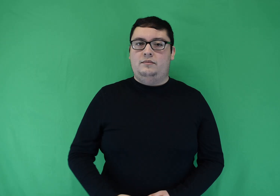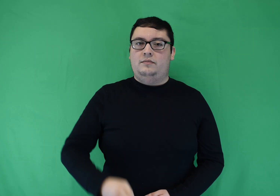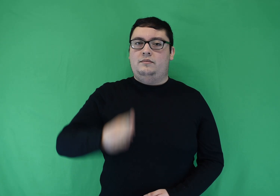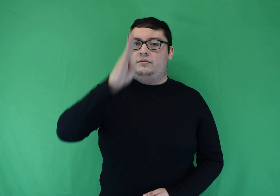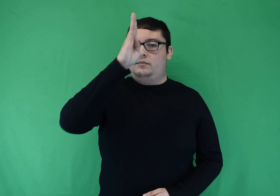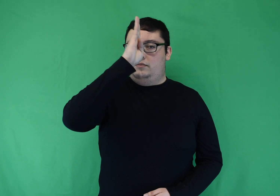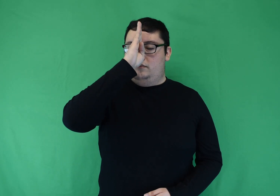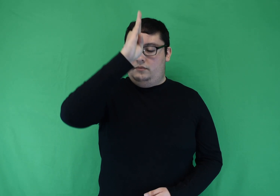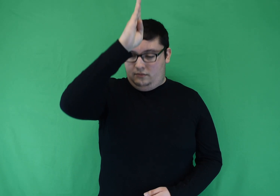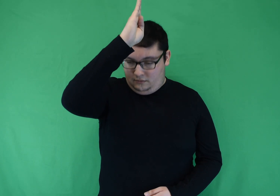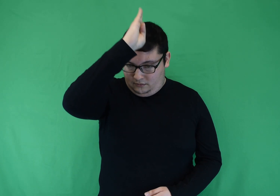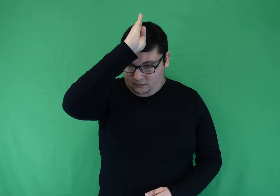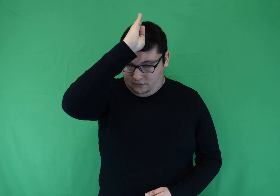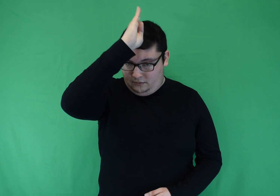bomberos